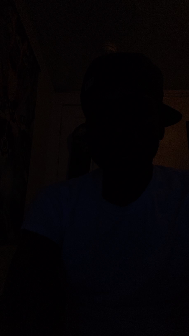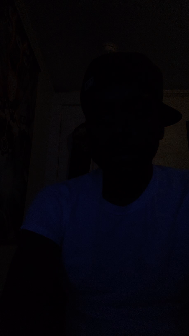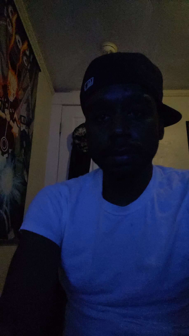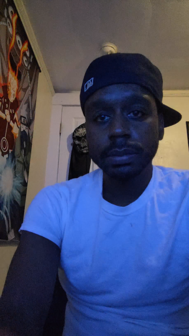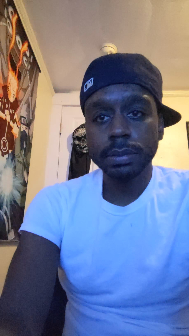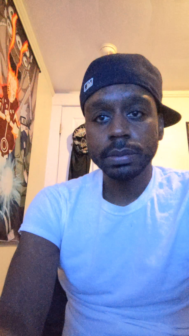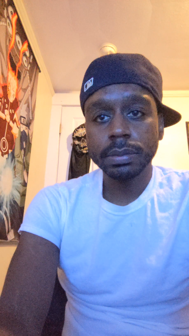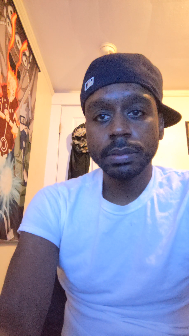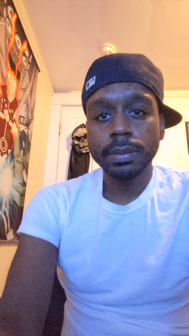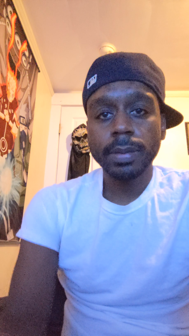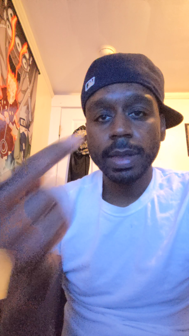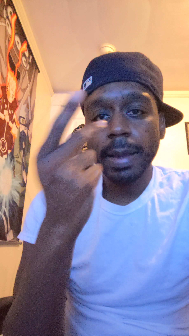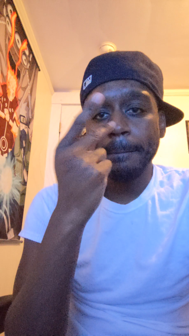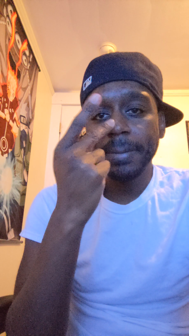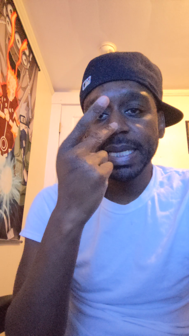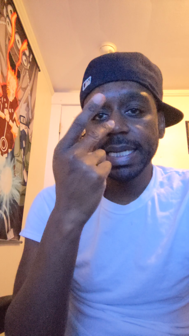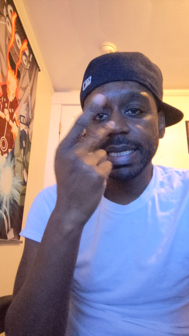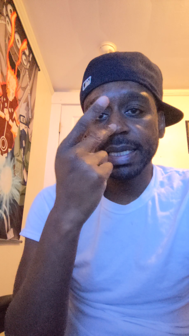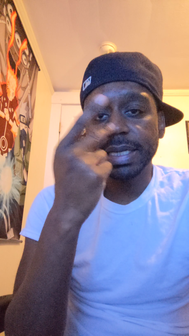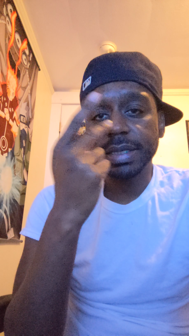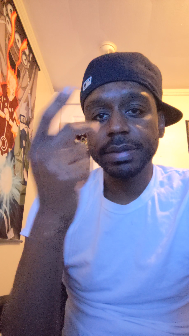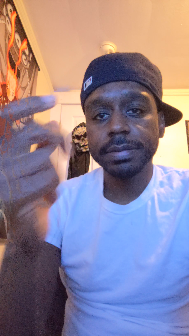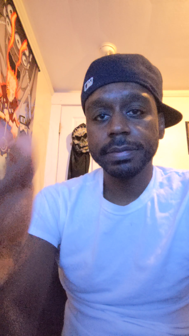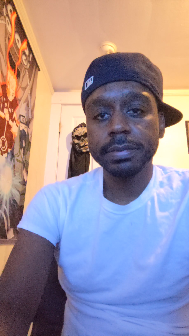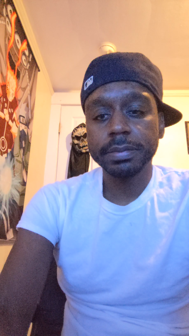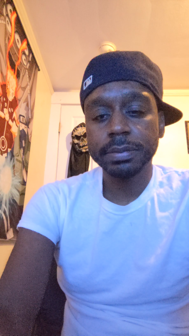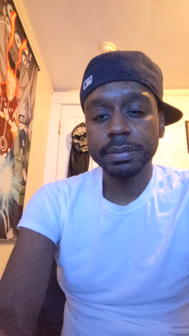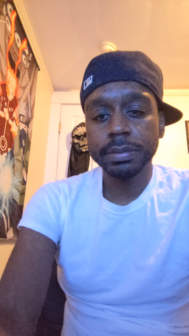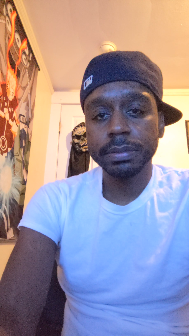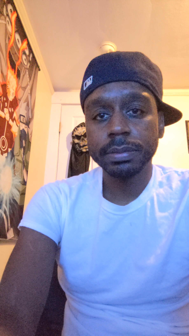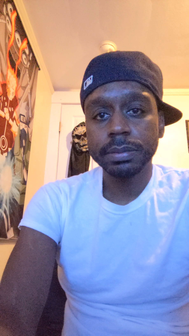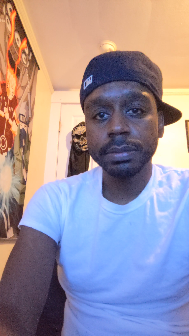penis